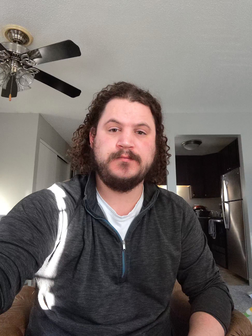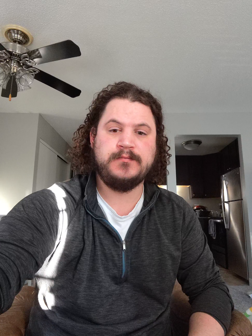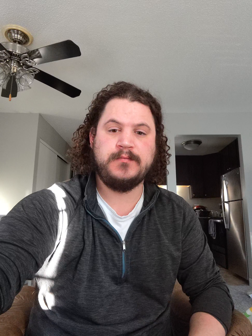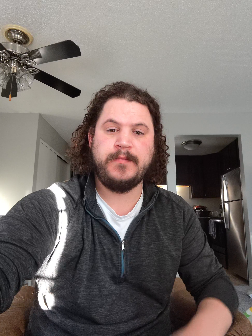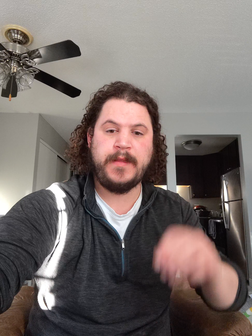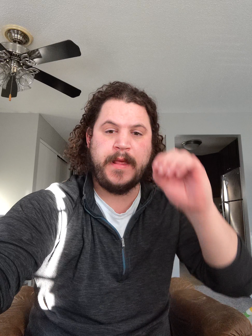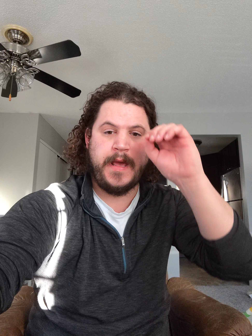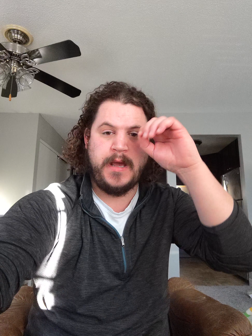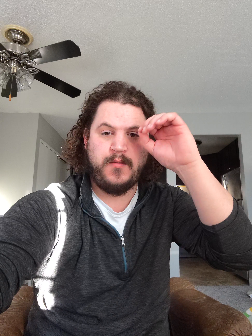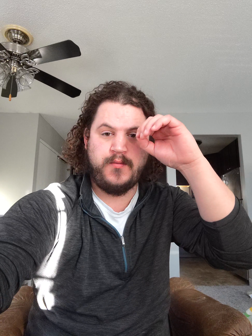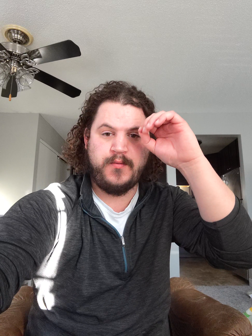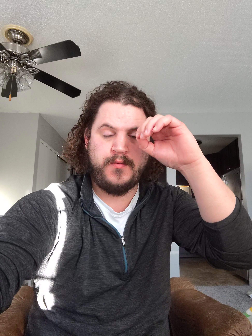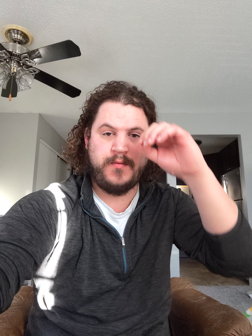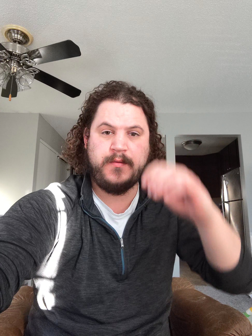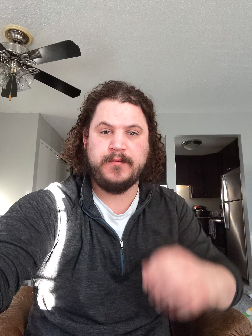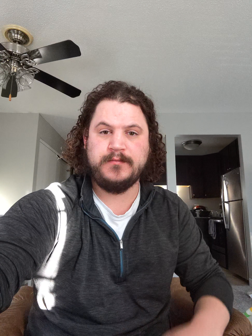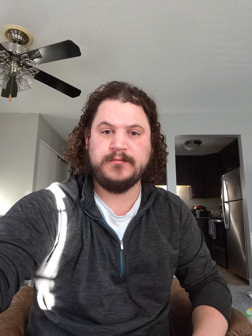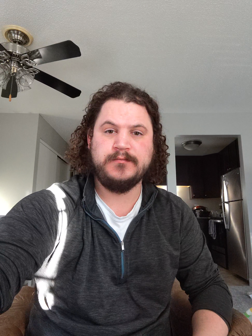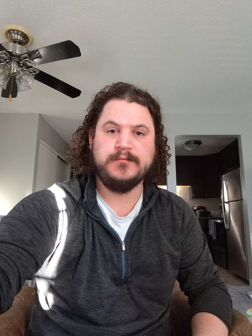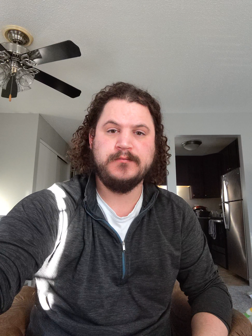owl